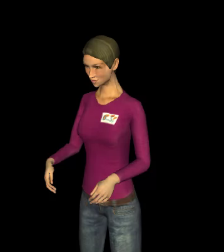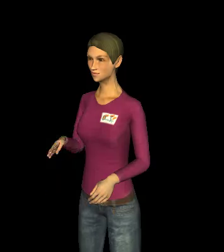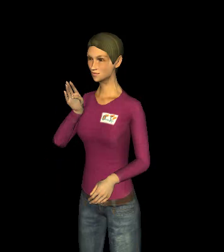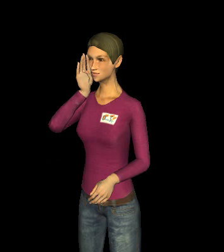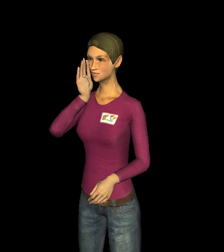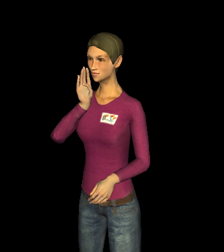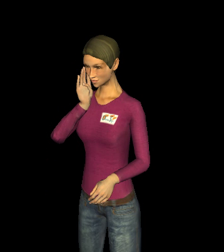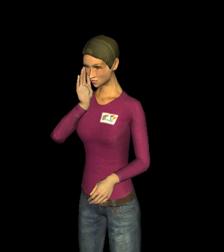من فضلك